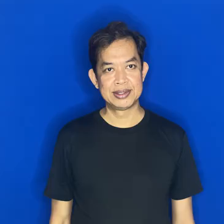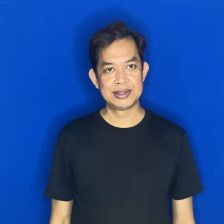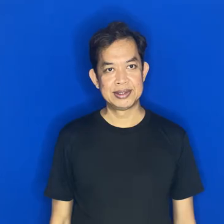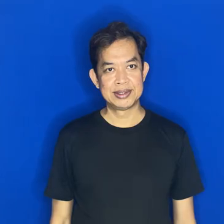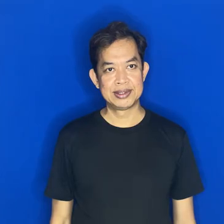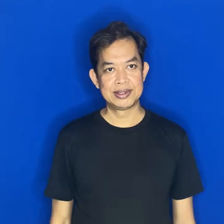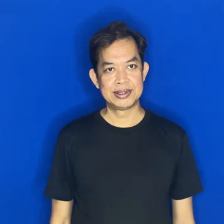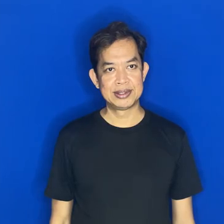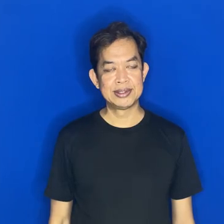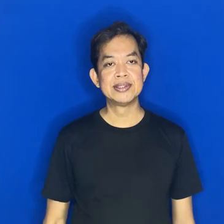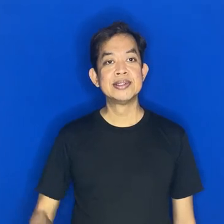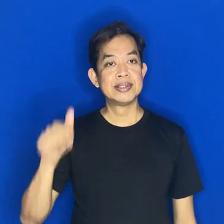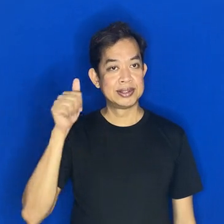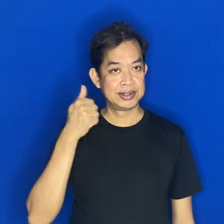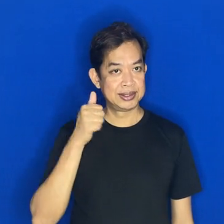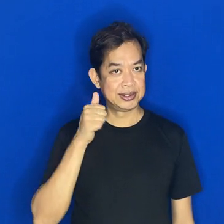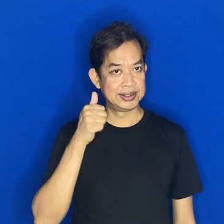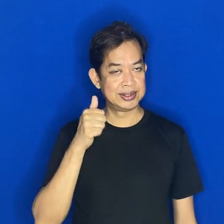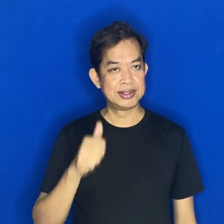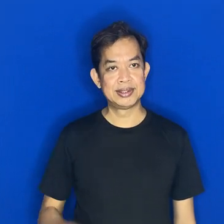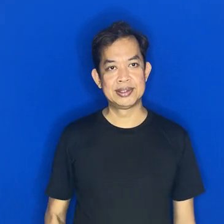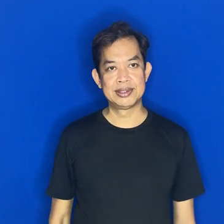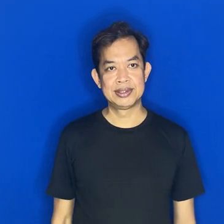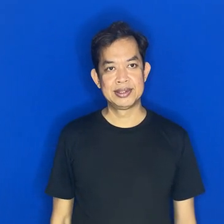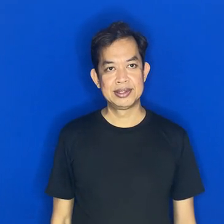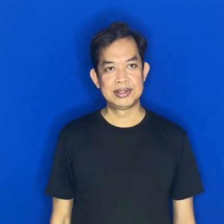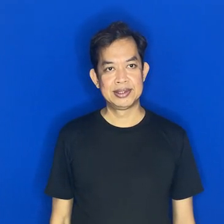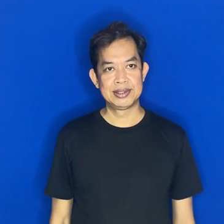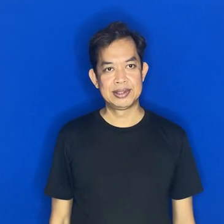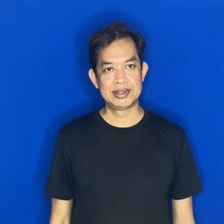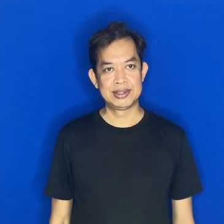auntie